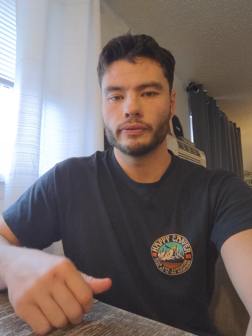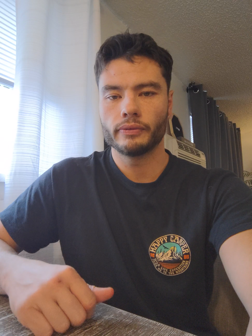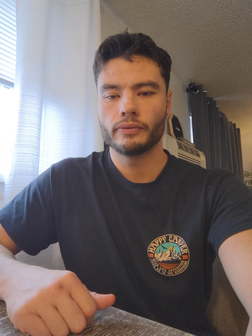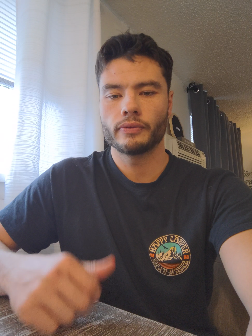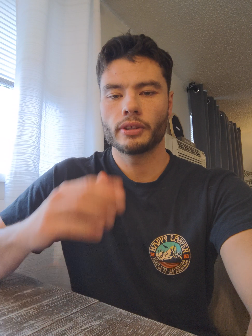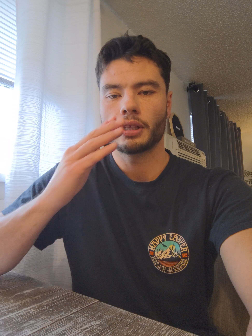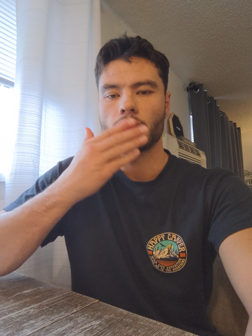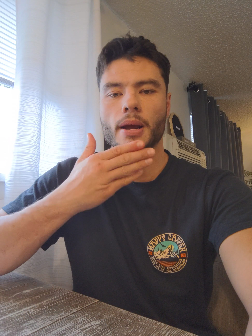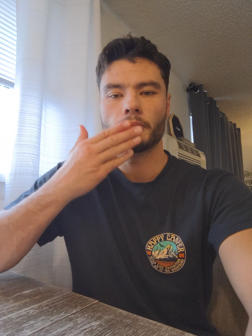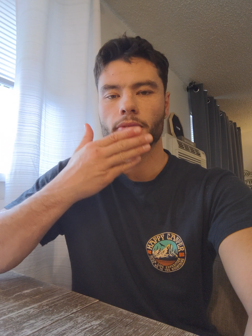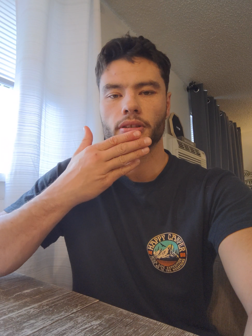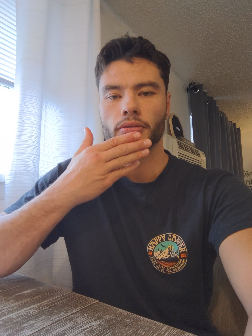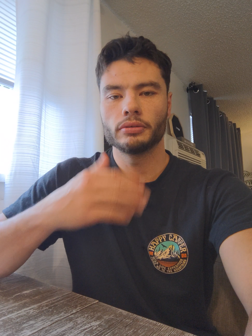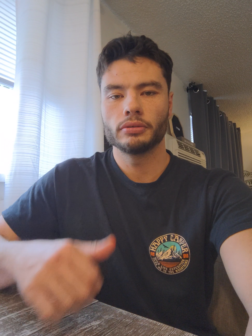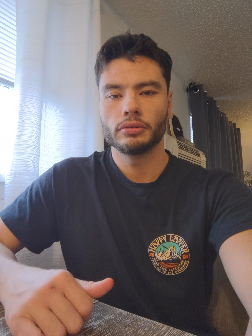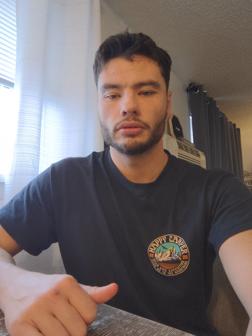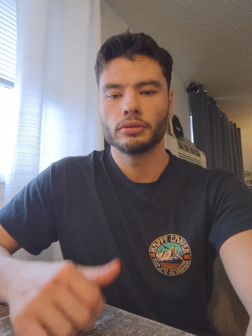napkin